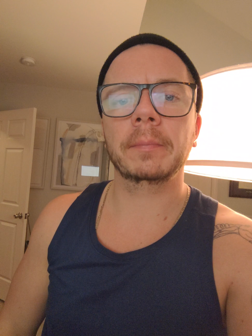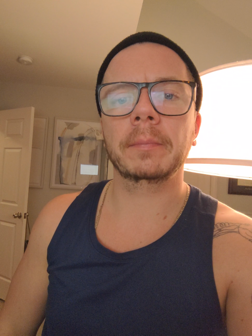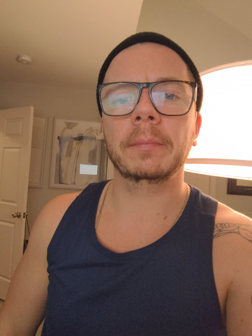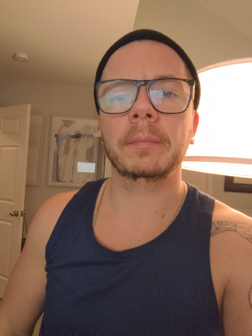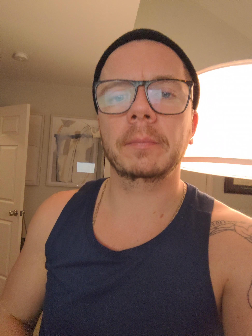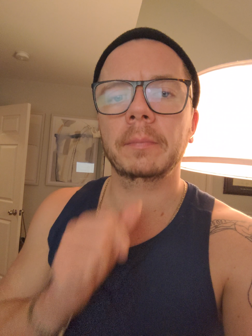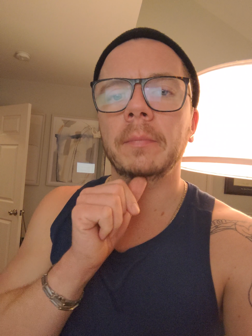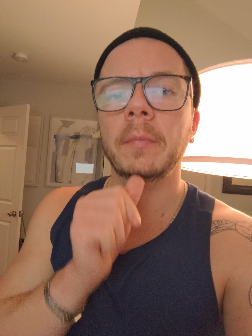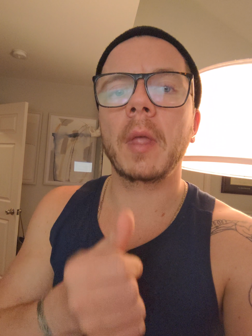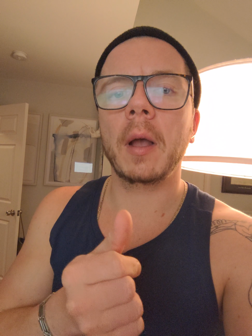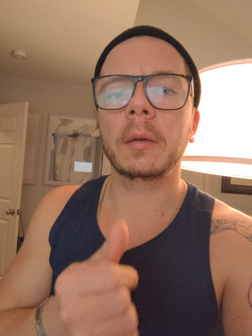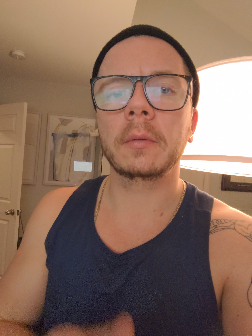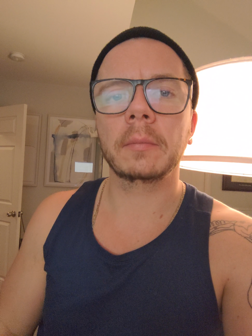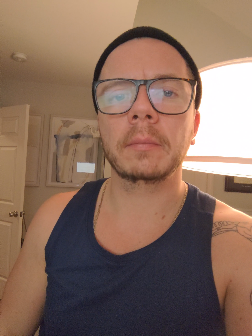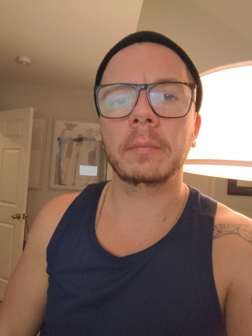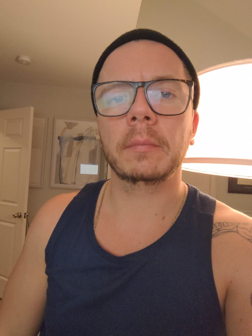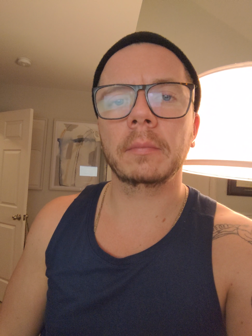not